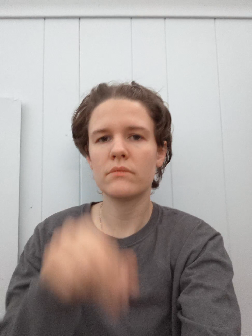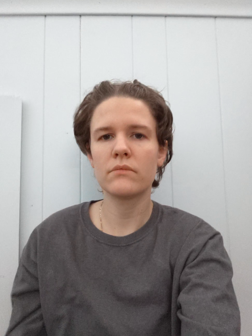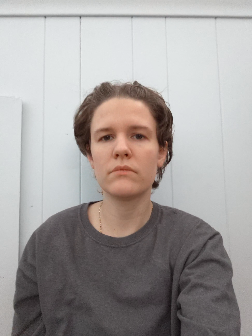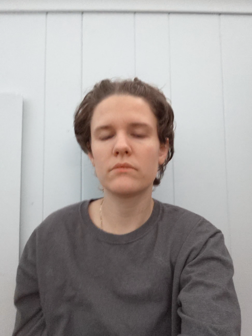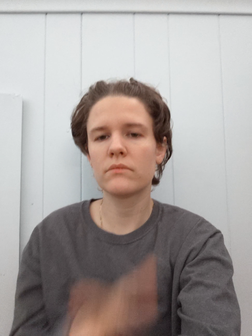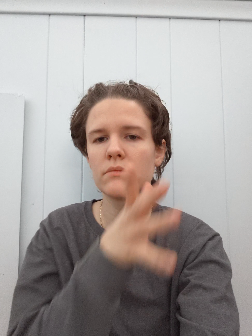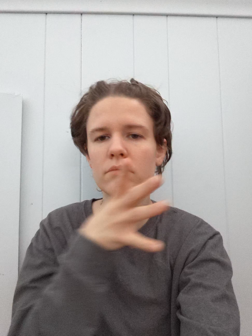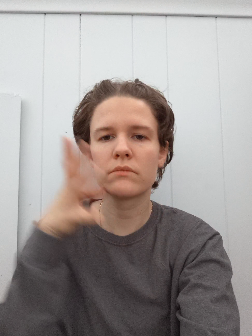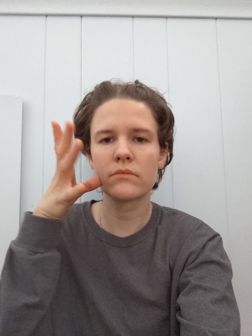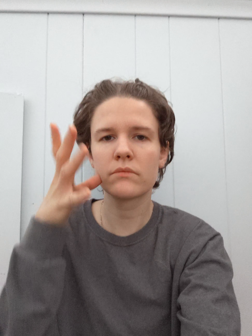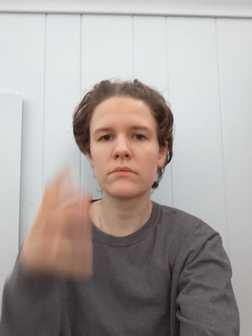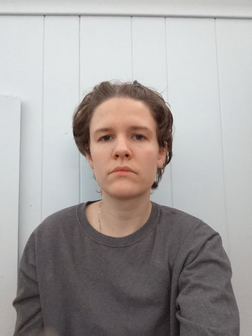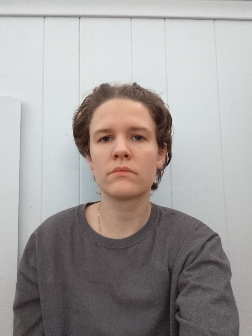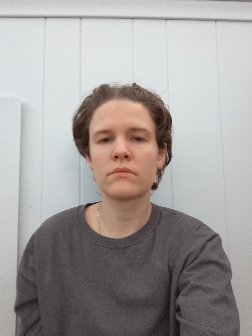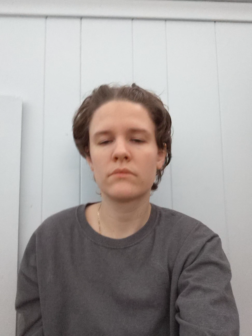farm